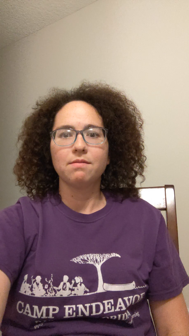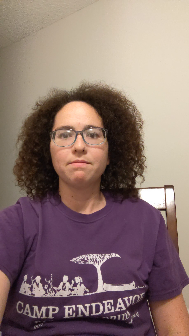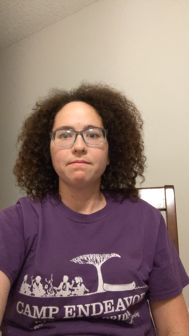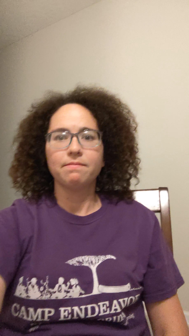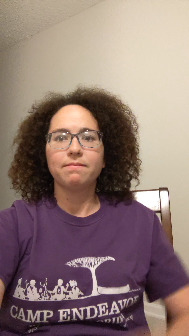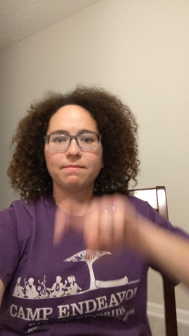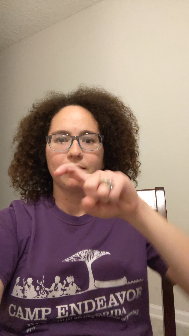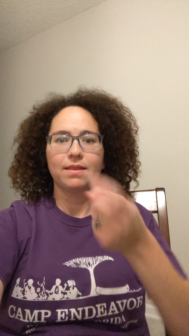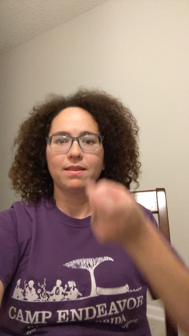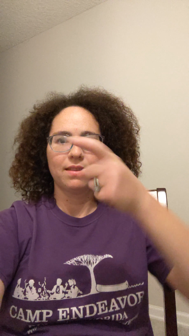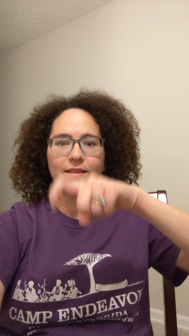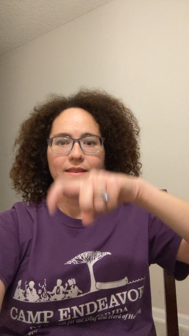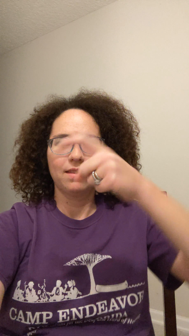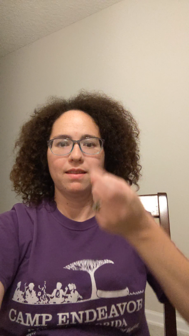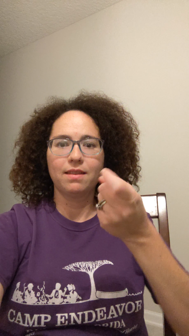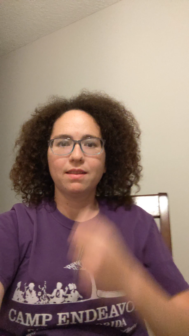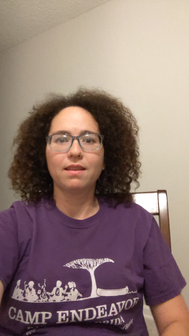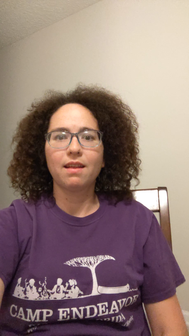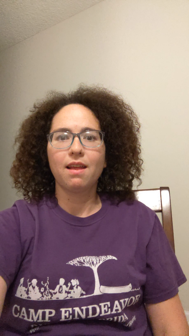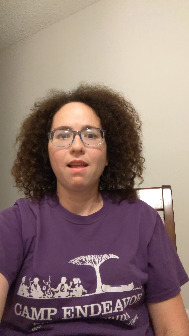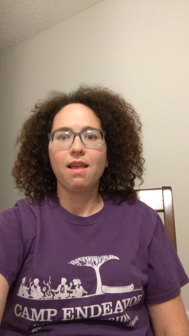friend